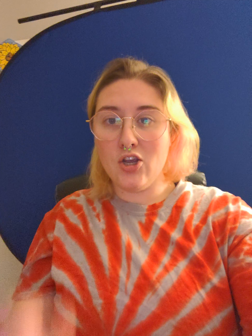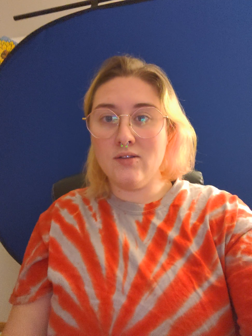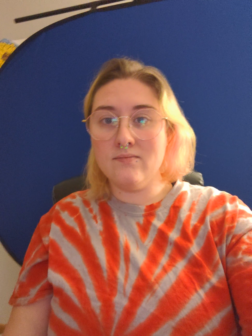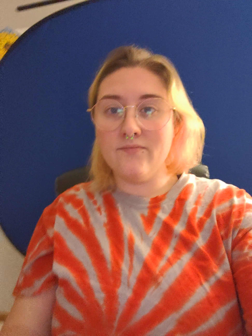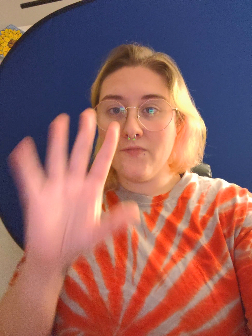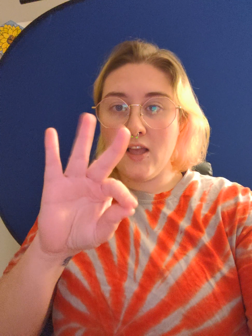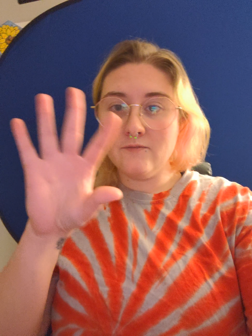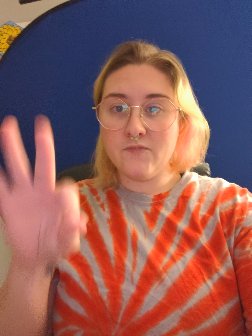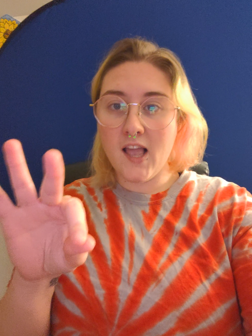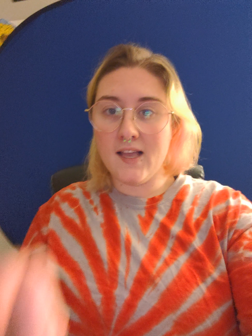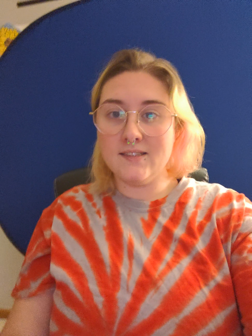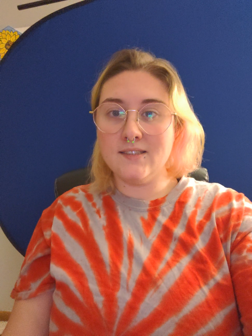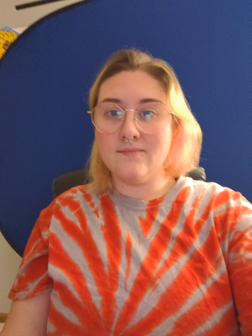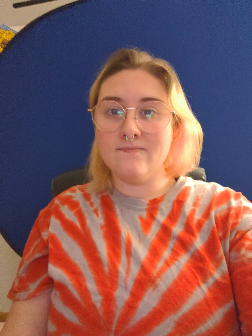french fries